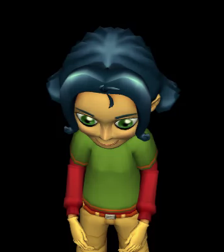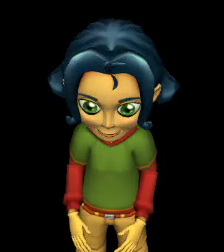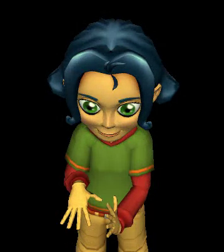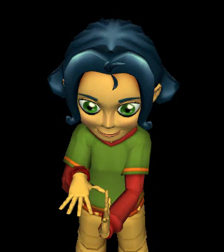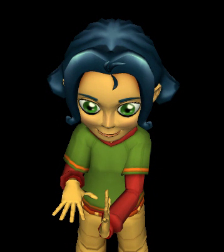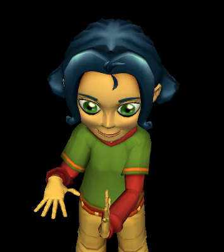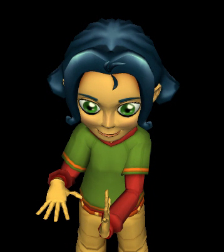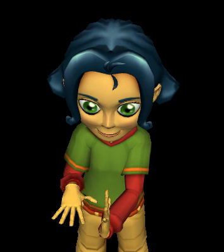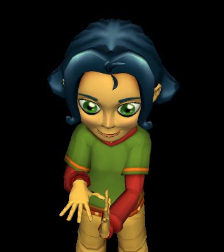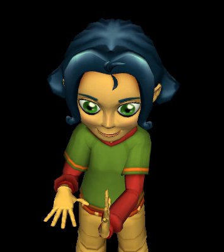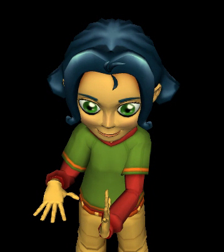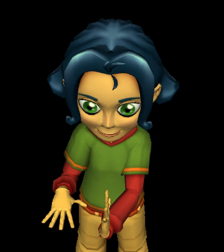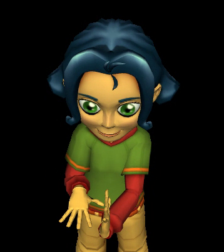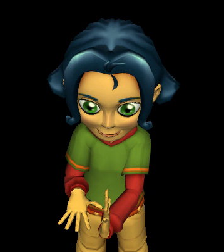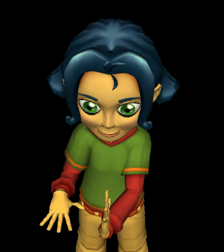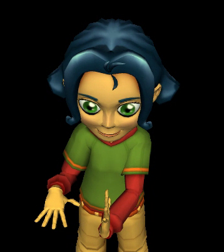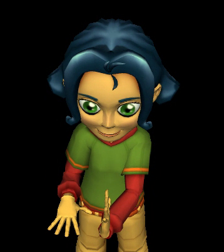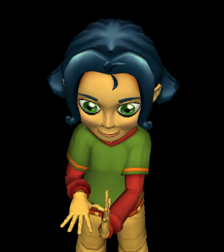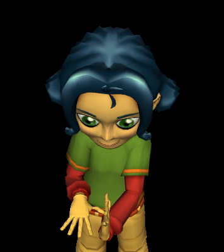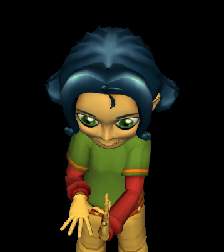خريف